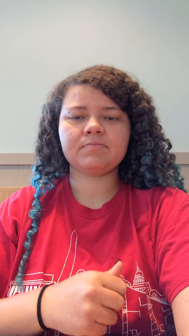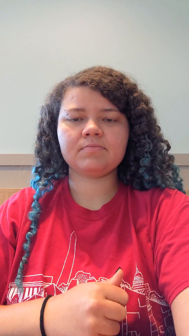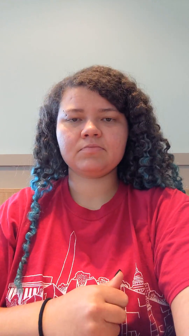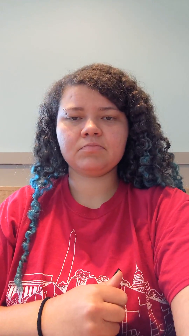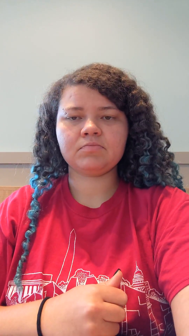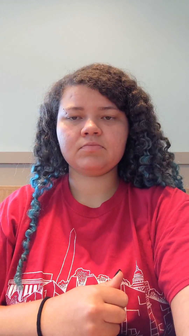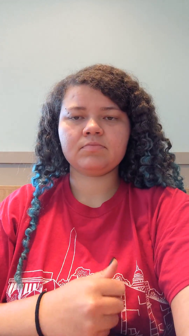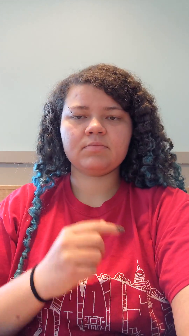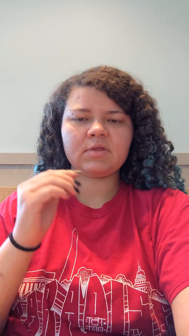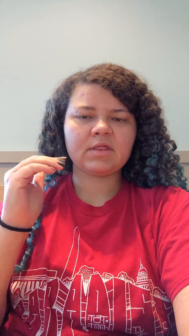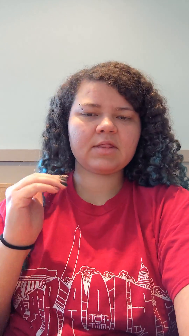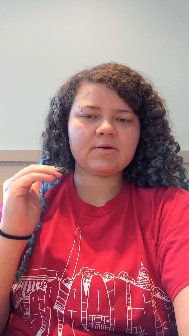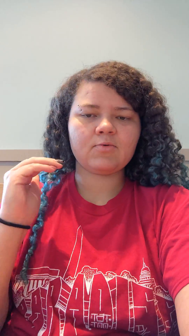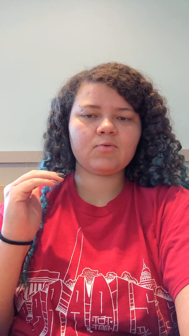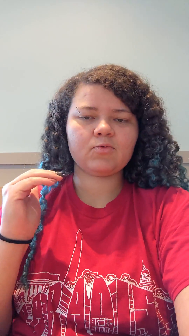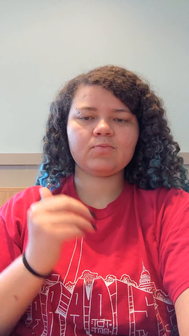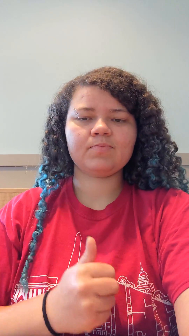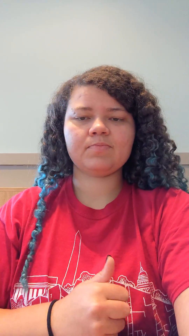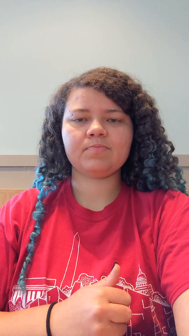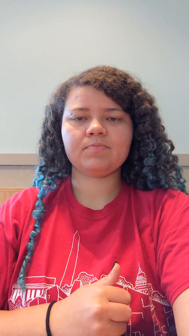little